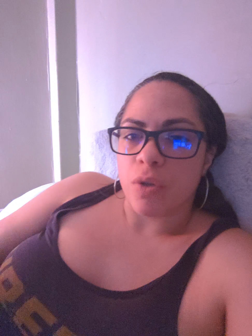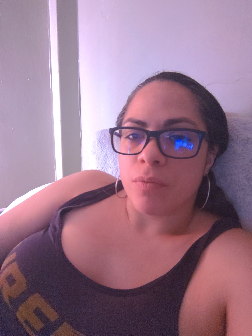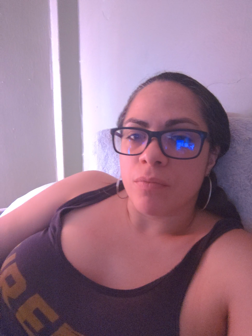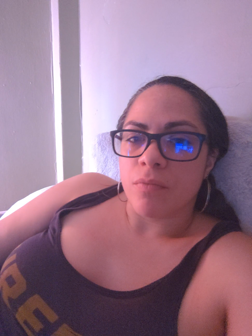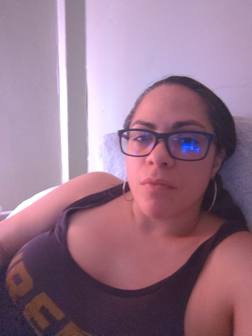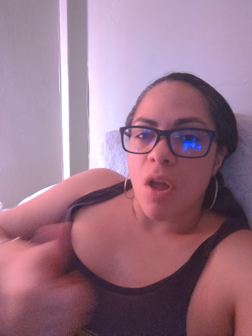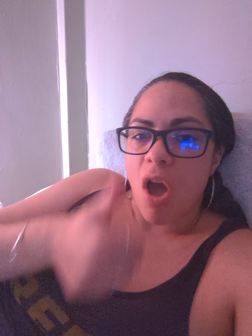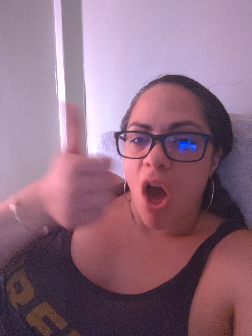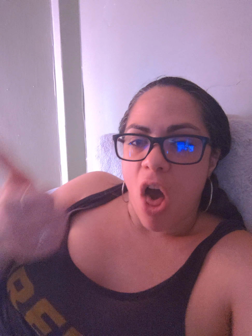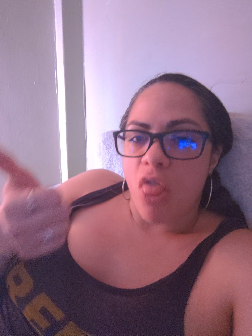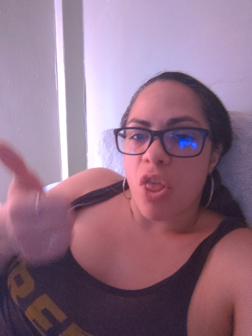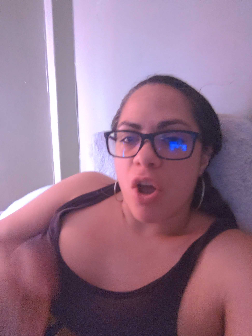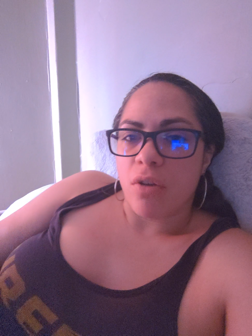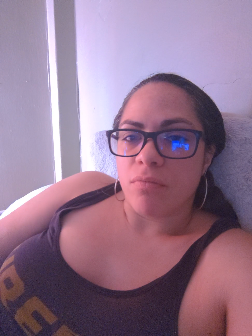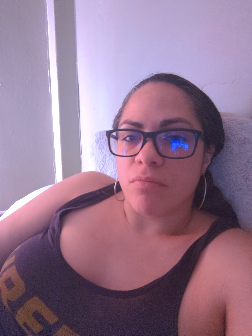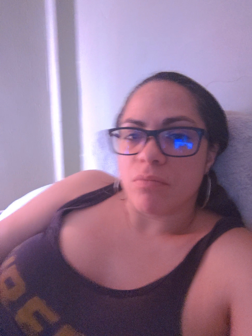another